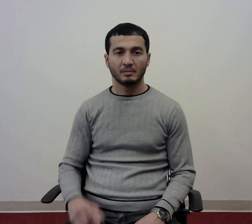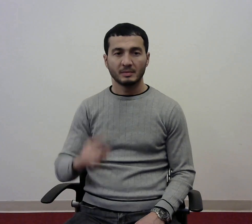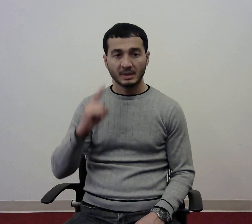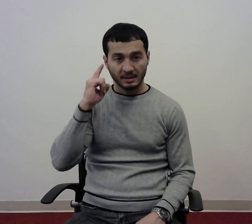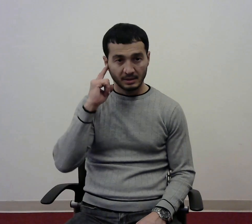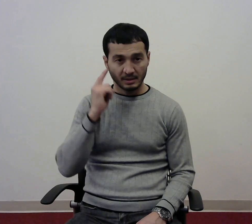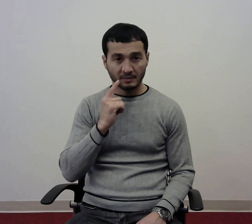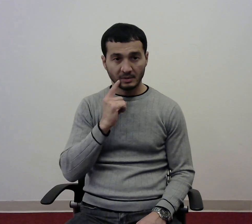eşitmə məhdüdiyyətli